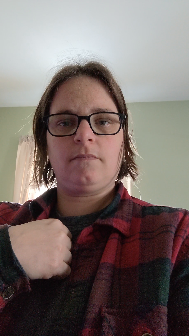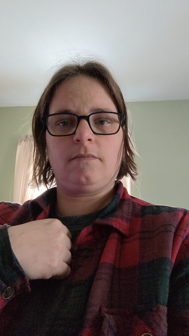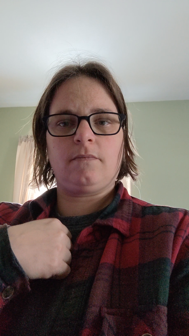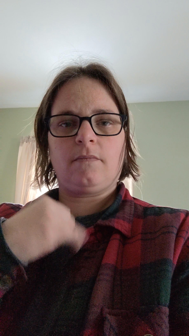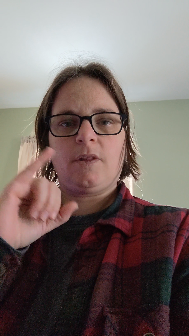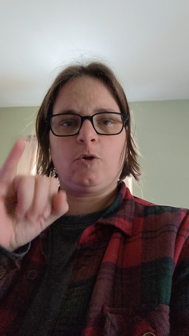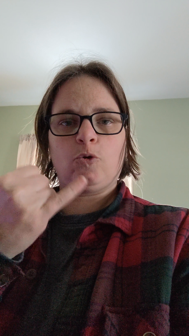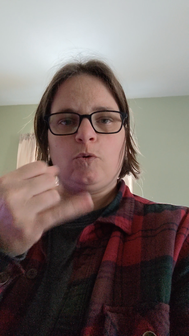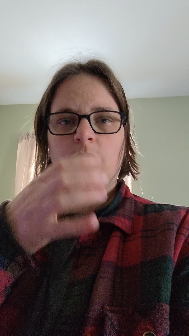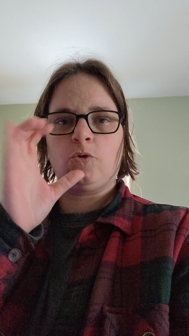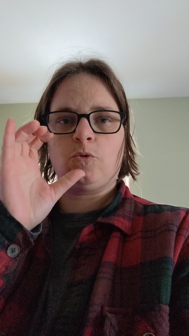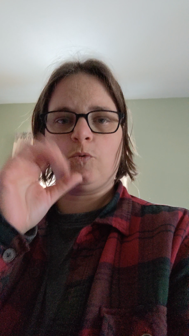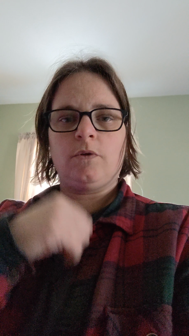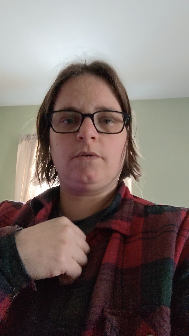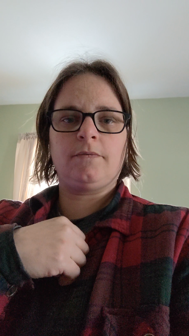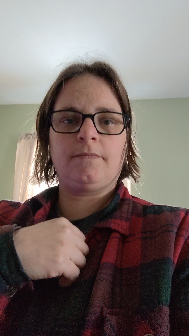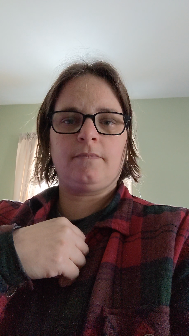juice